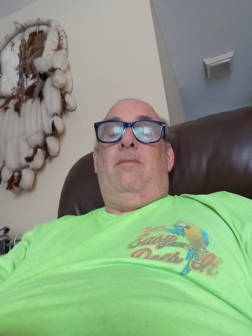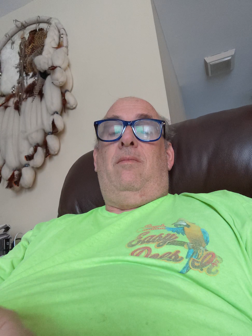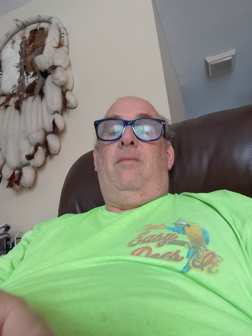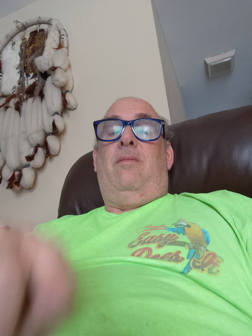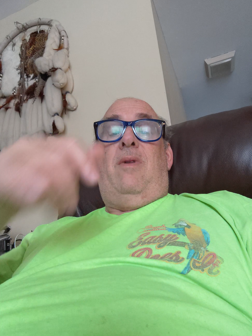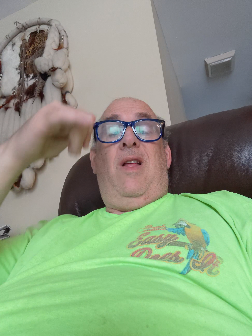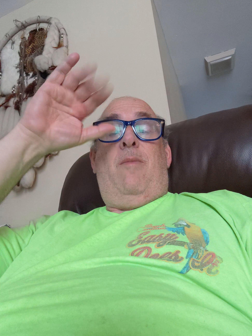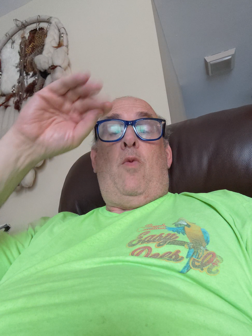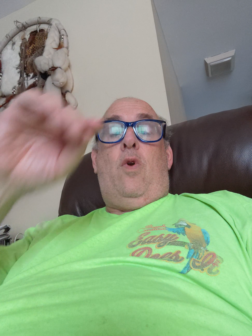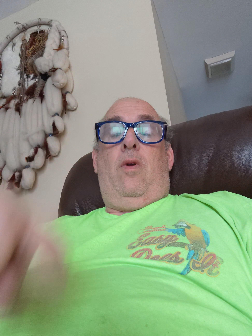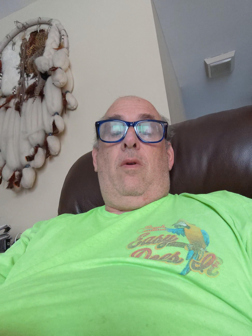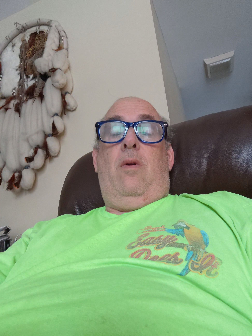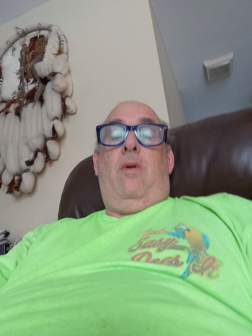cowboy